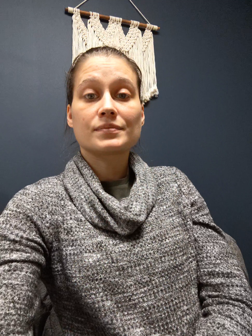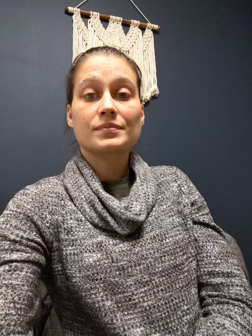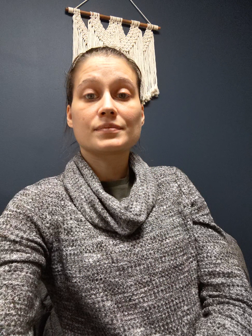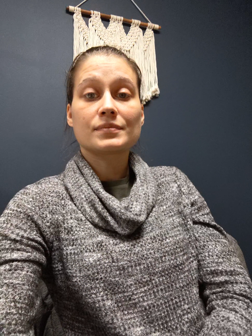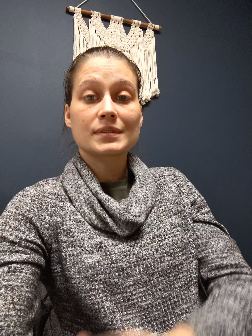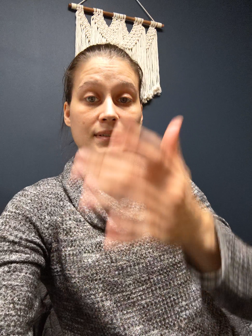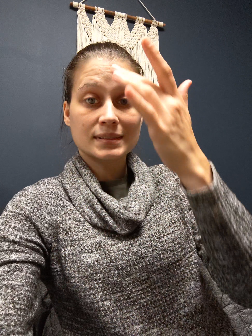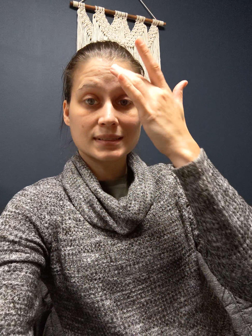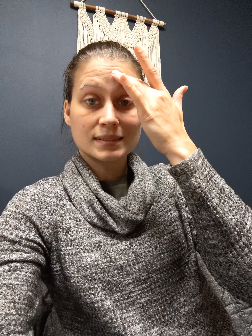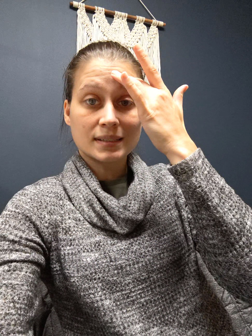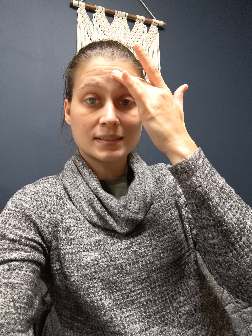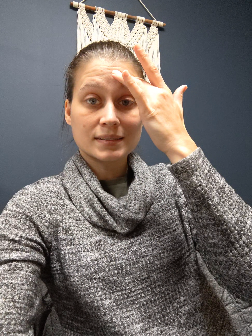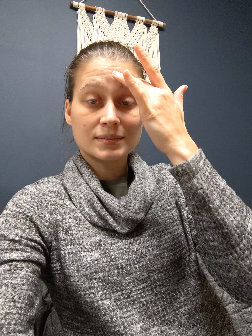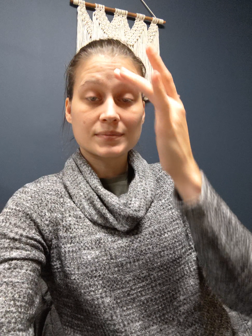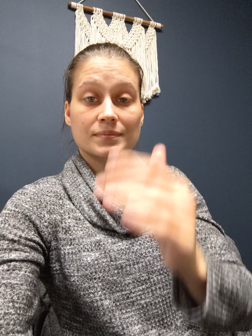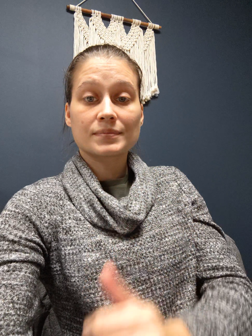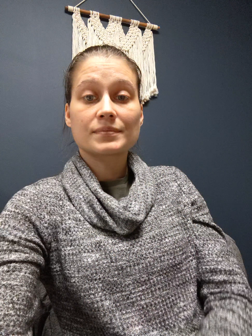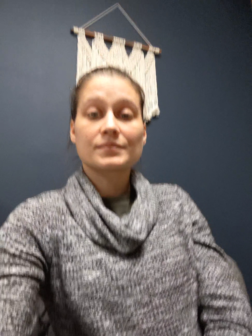sick